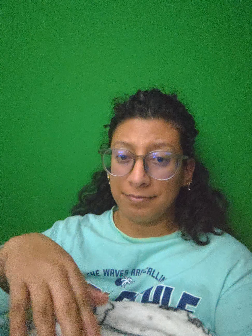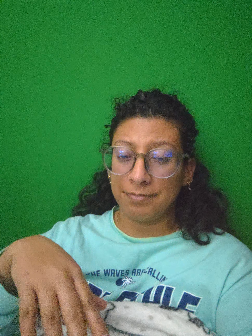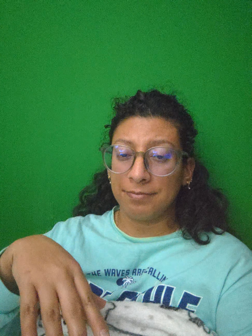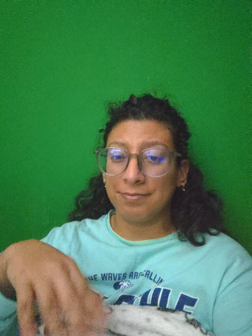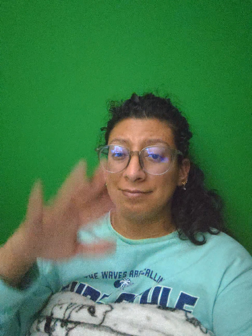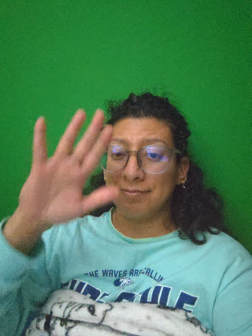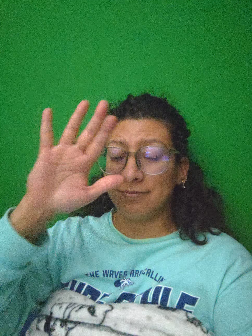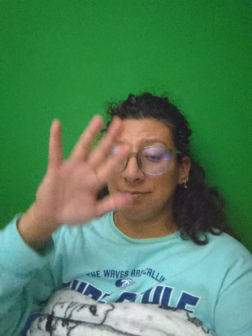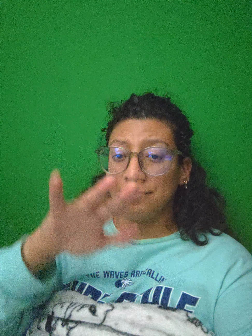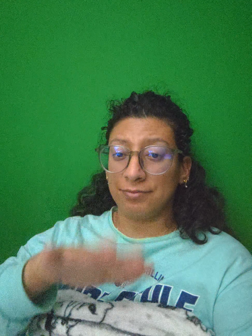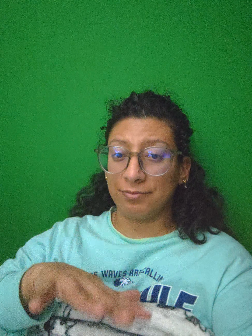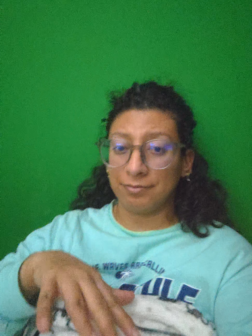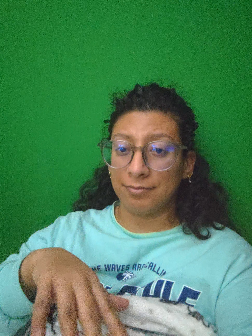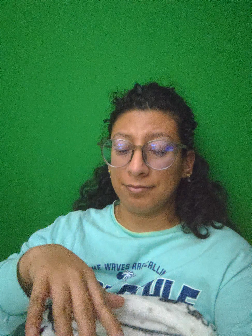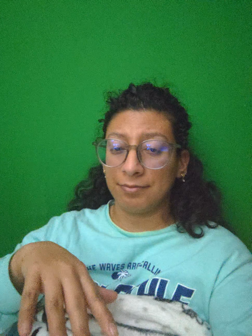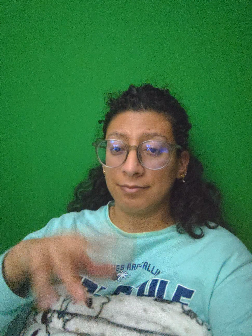snow